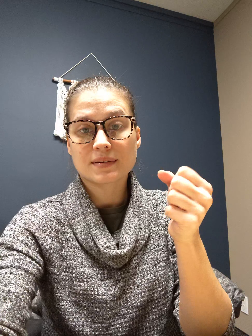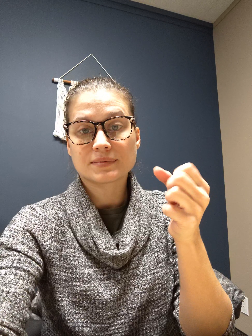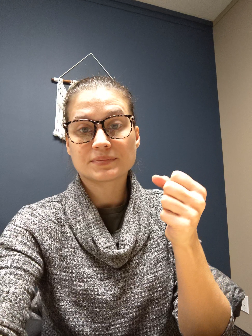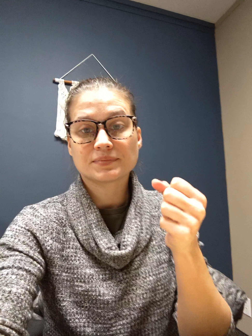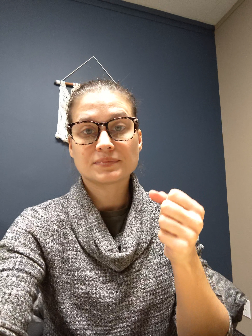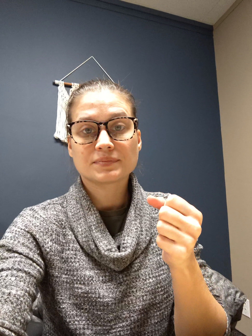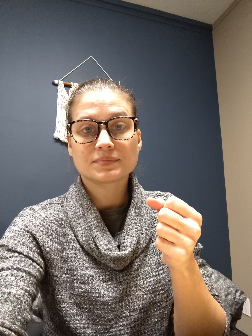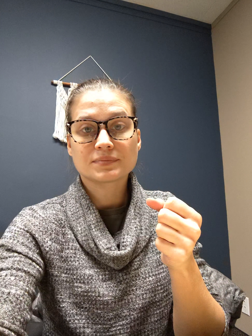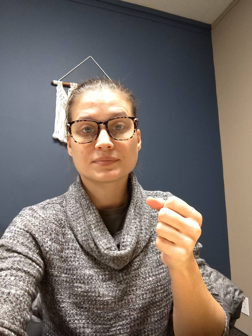milk